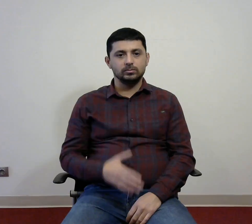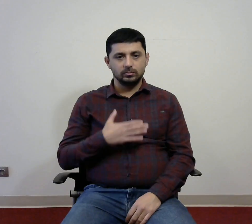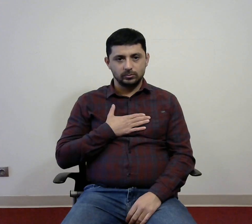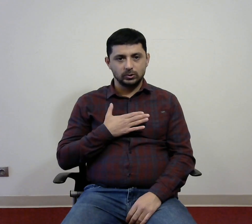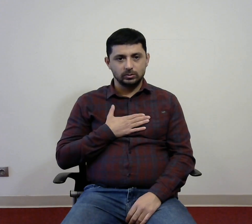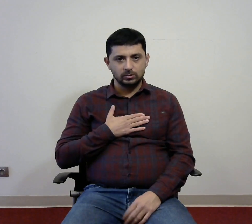mən